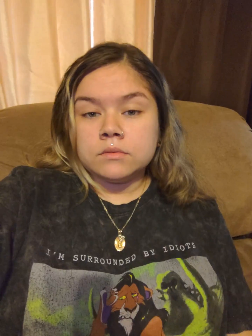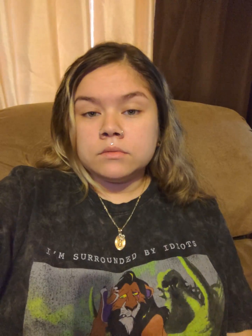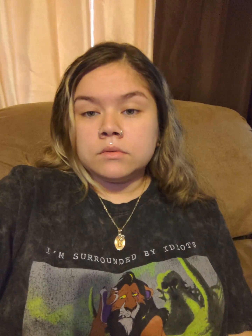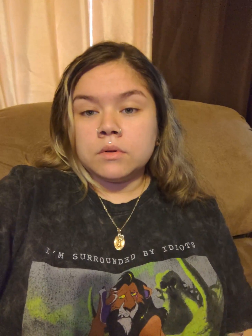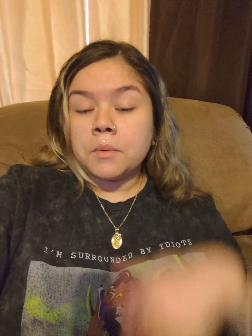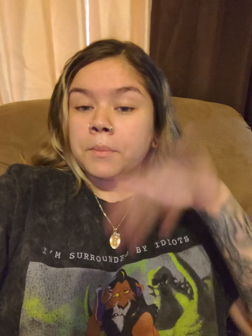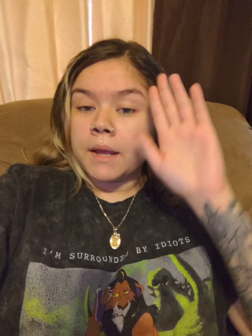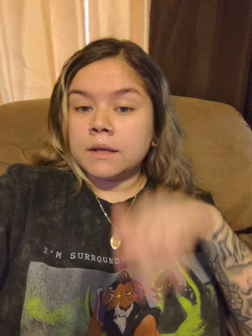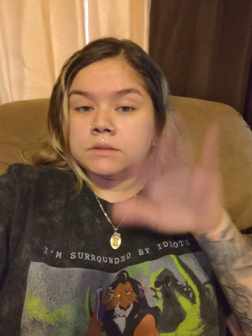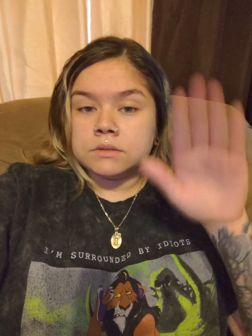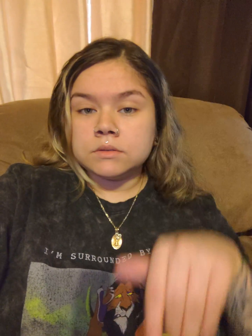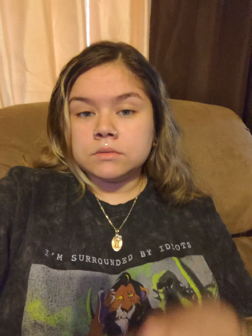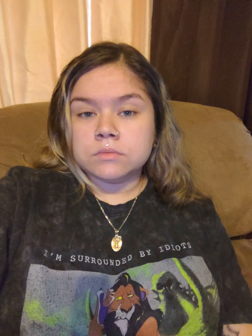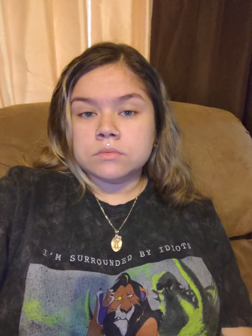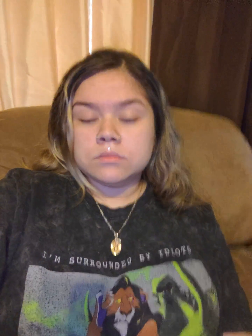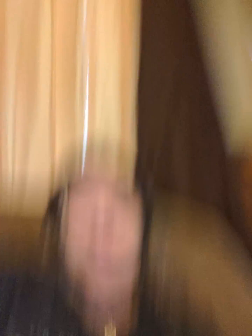paint